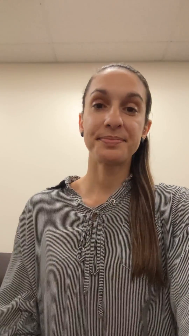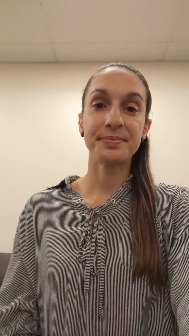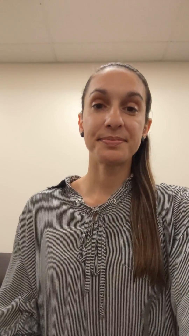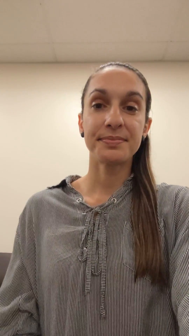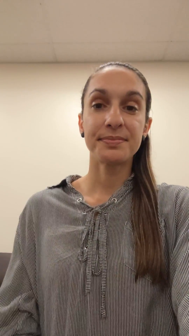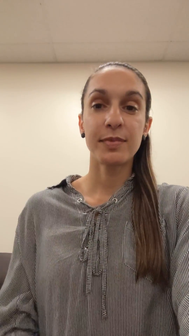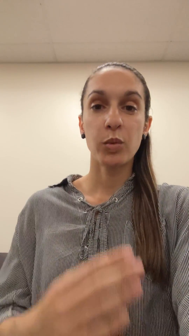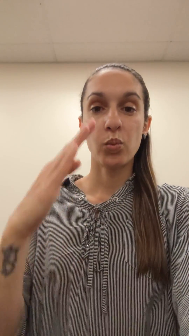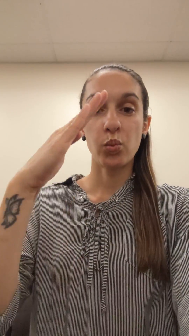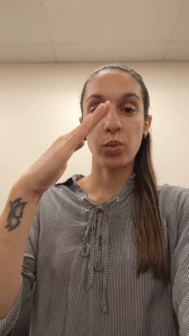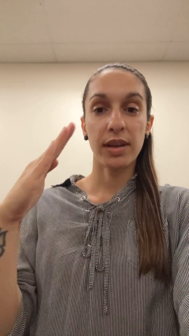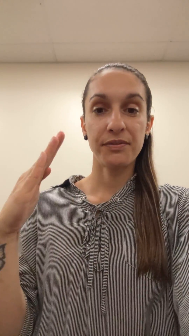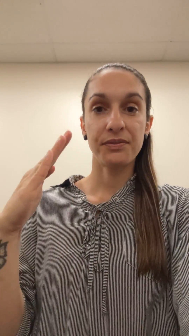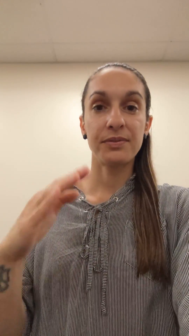roof